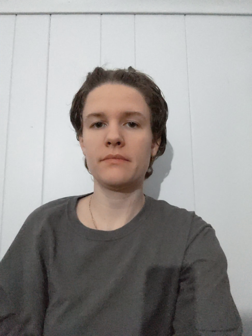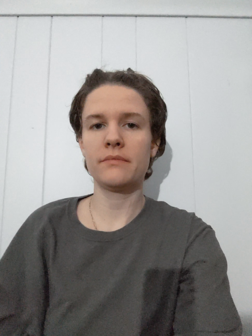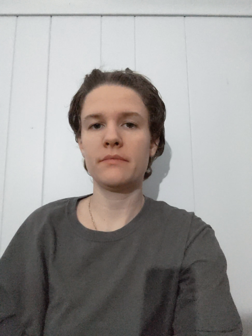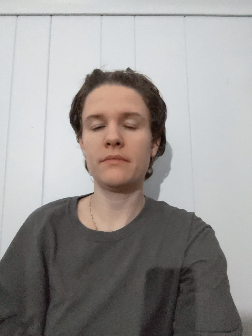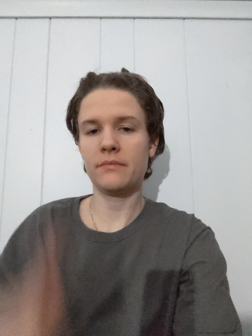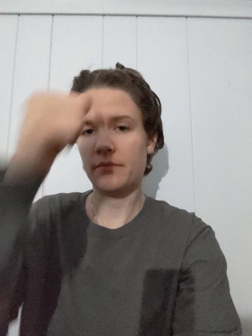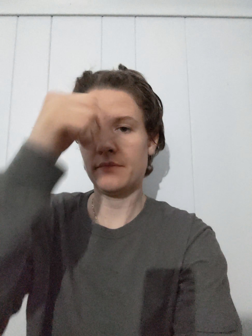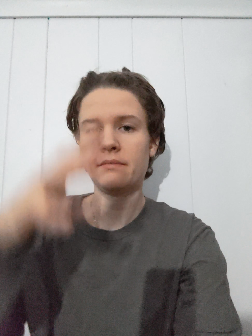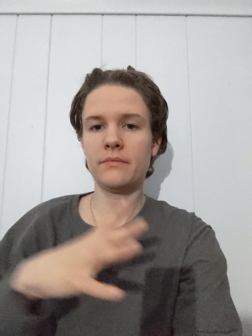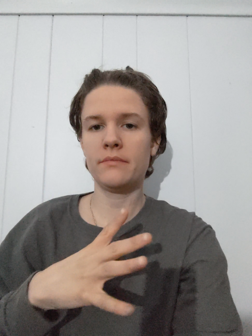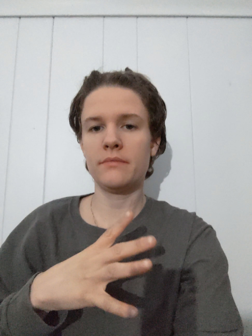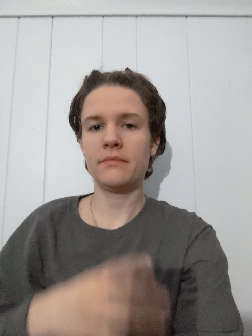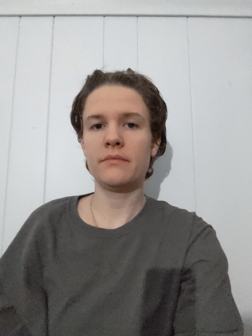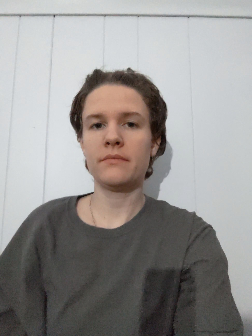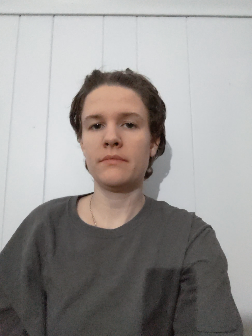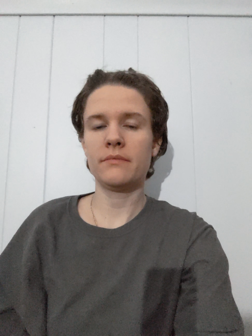man